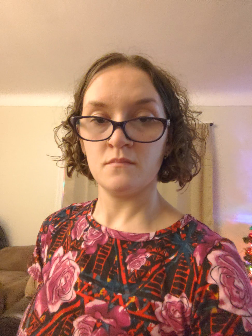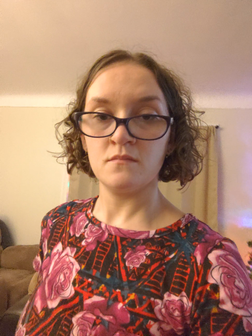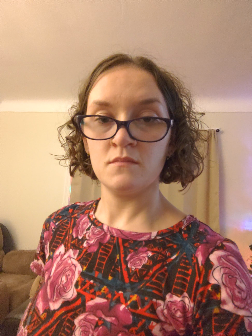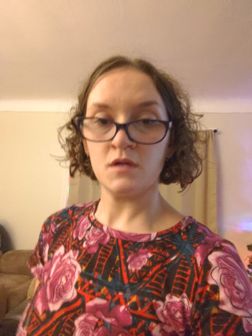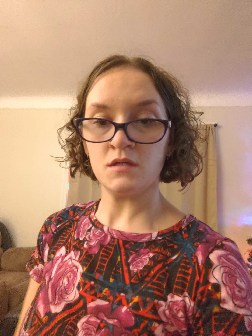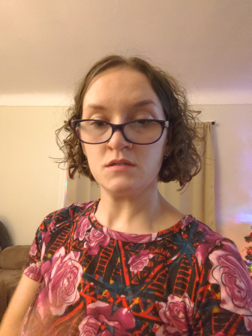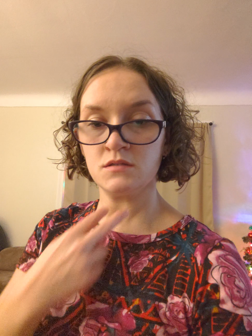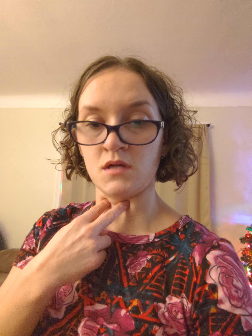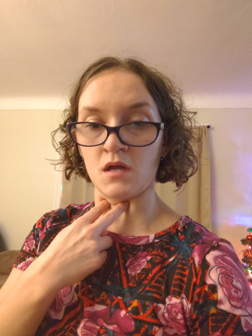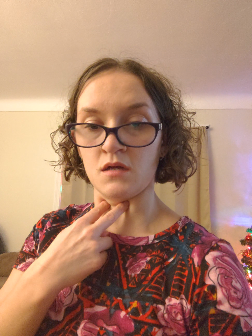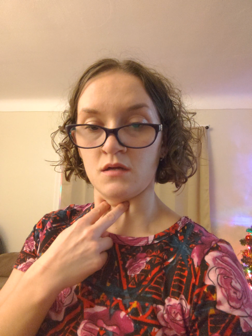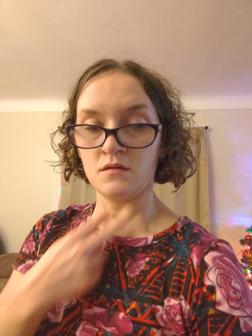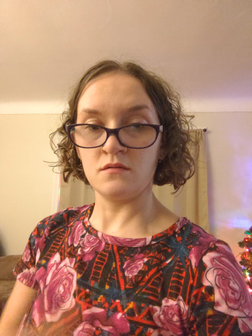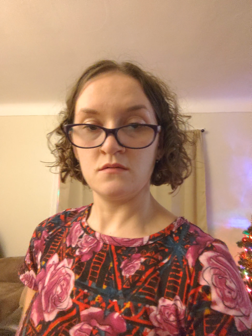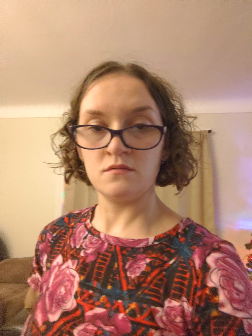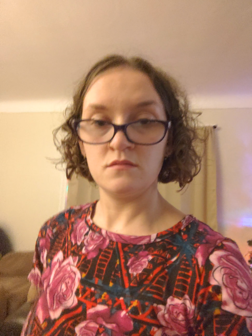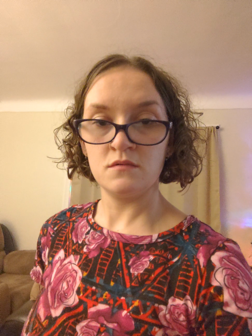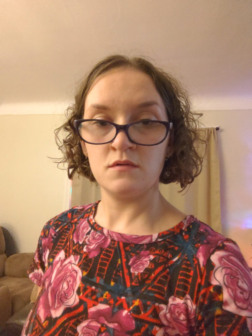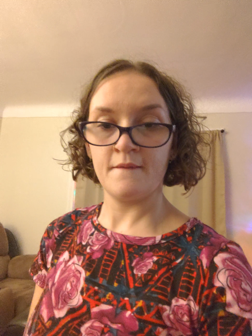stuck